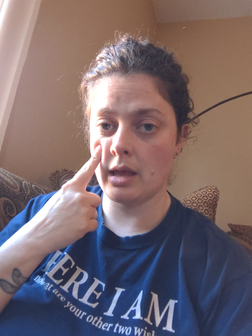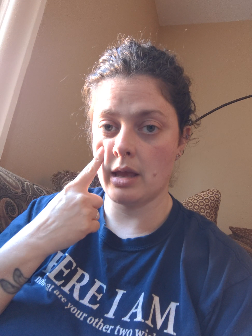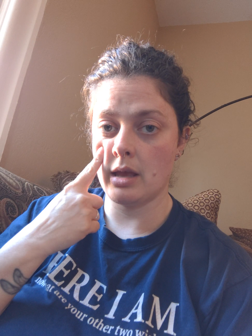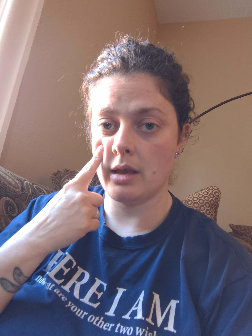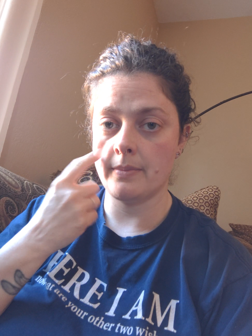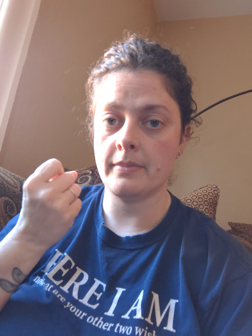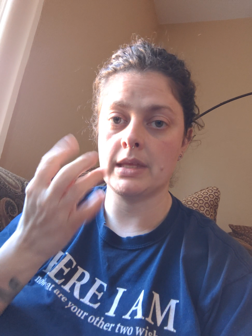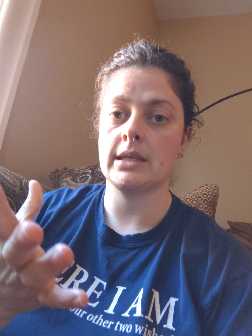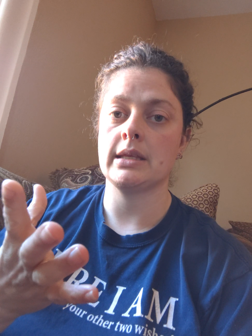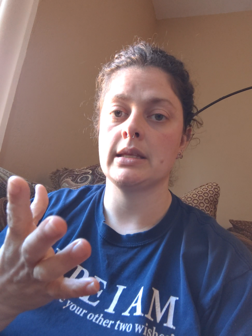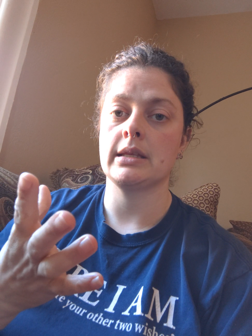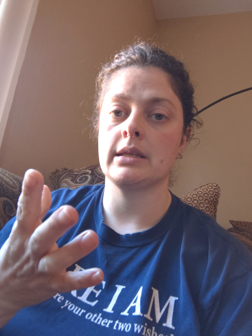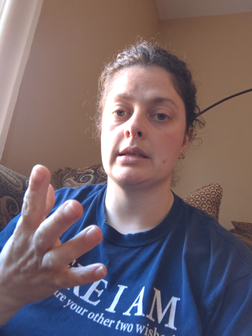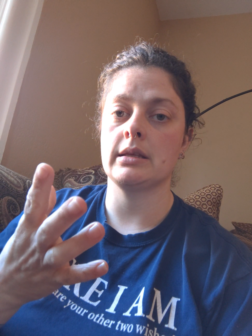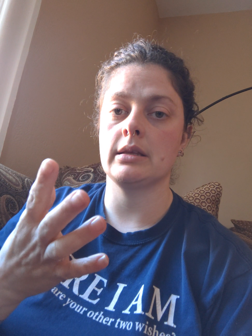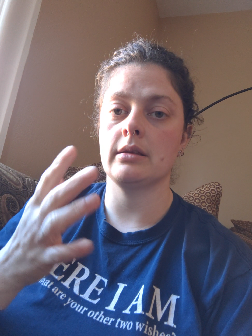many